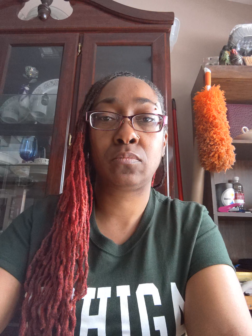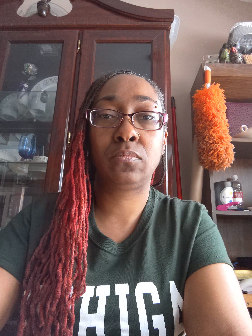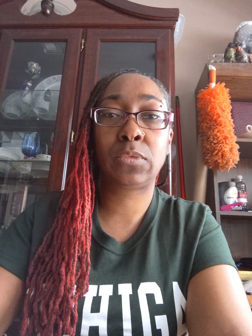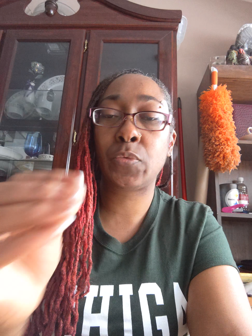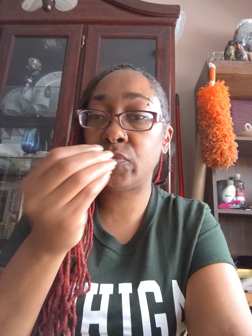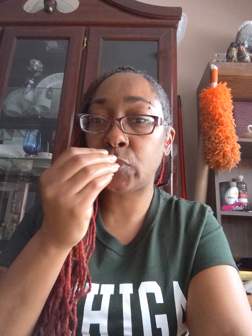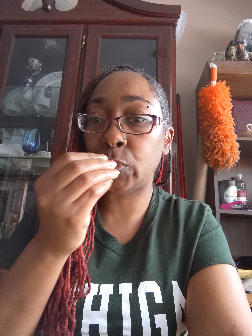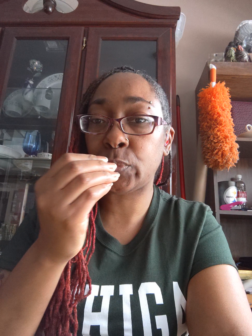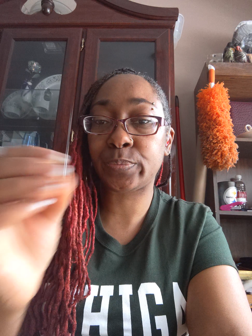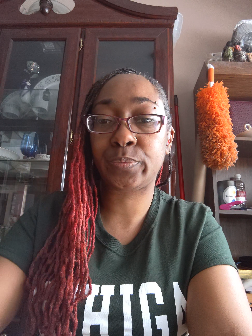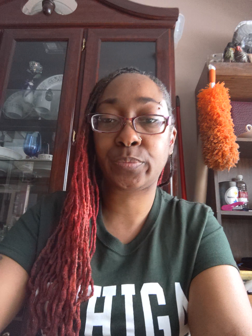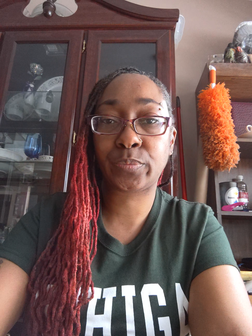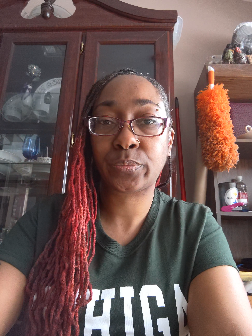food